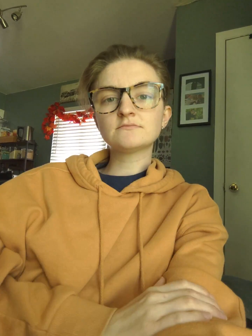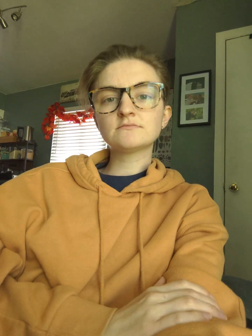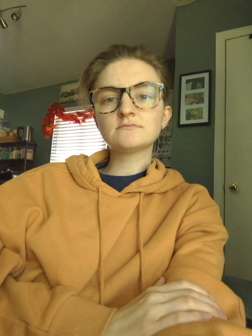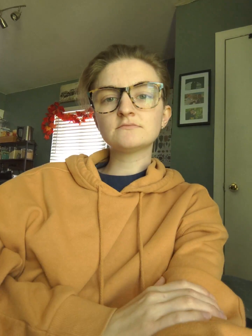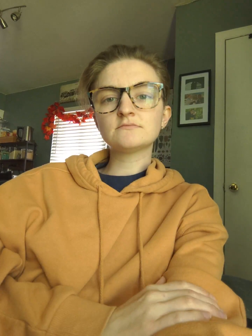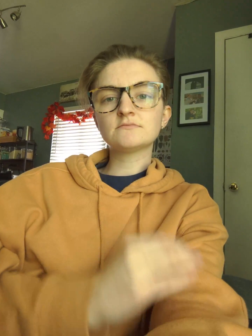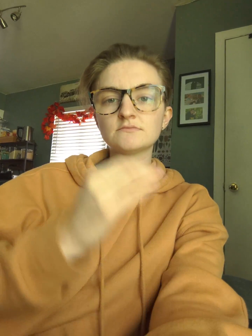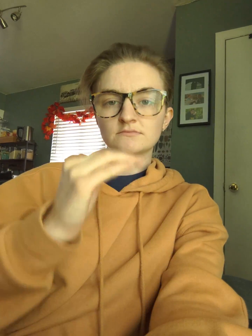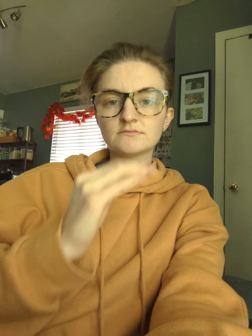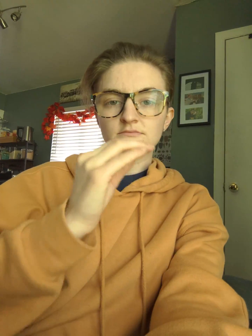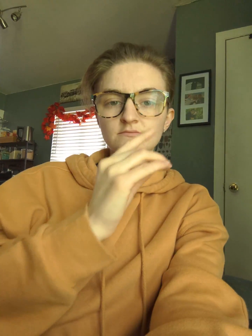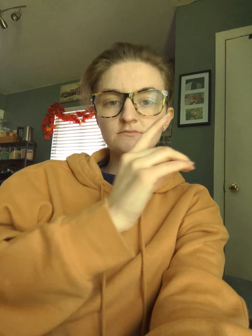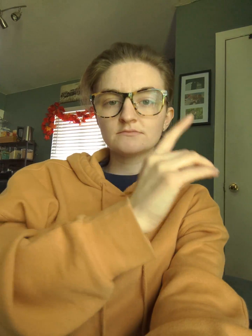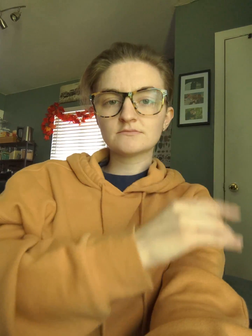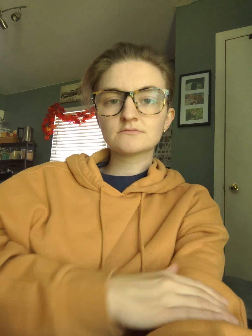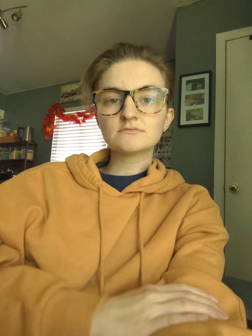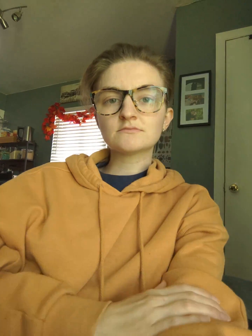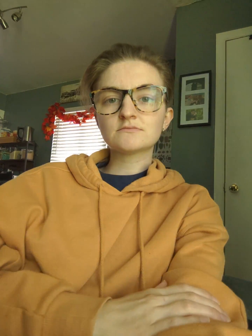dinosaur